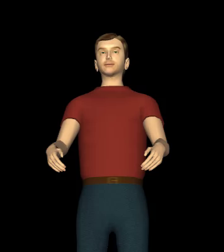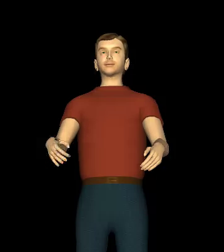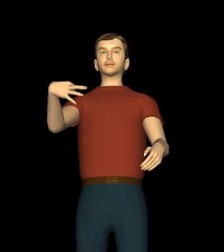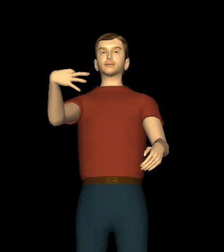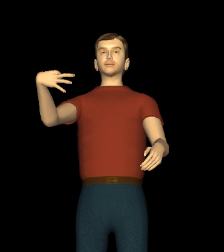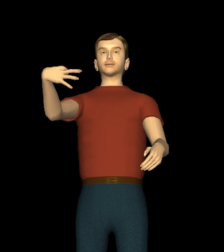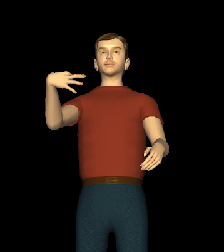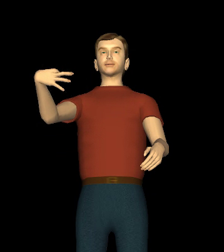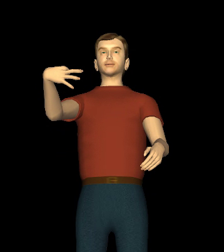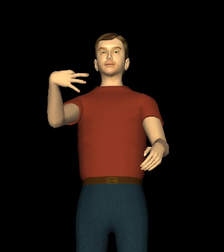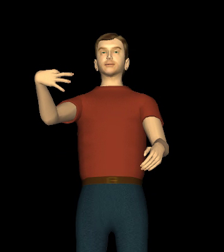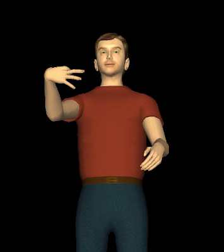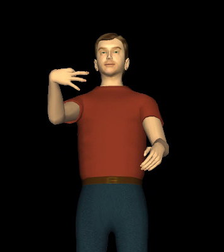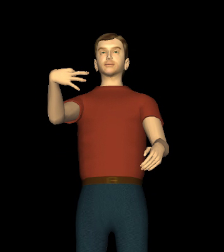تلقائي